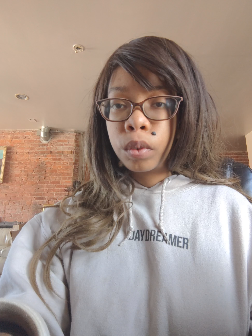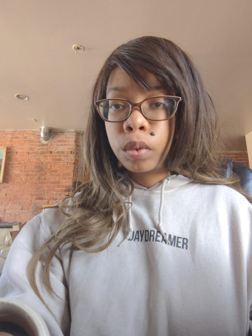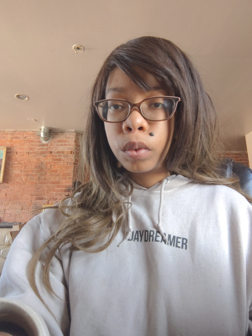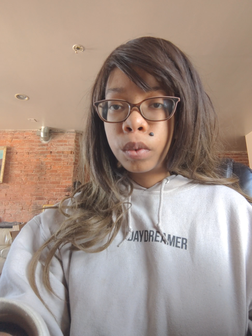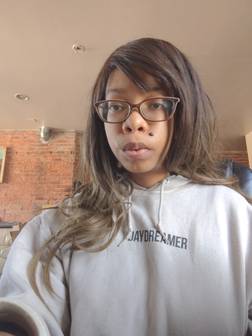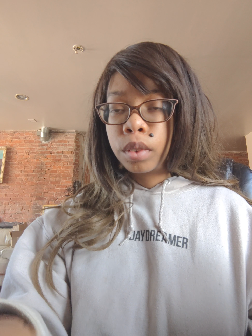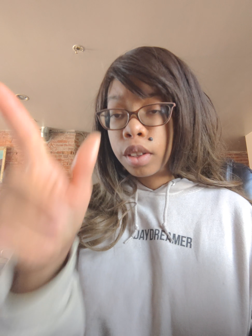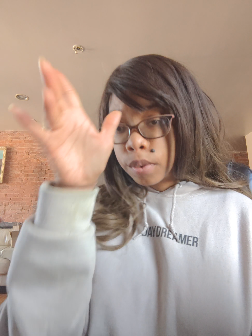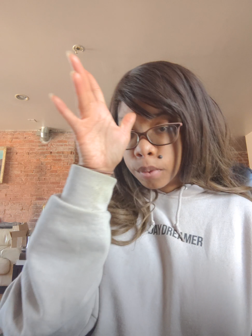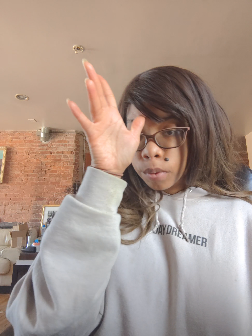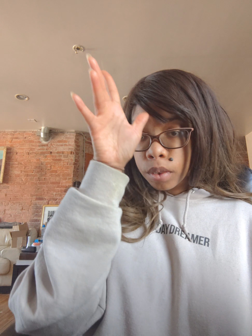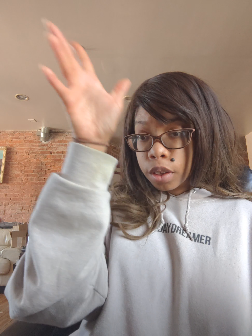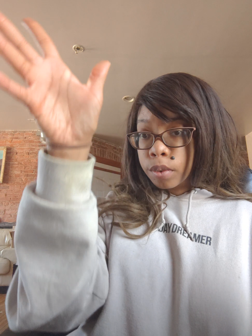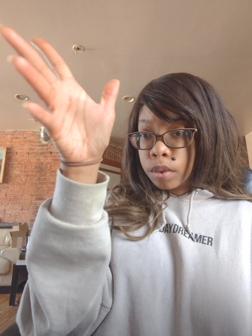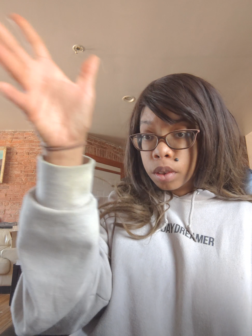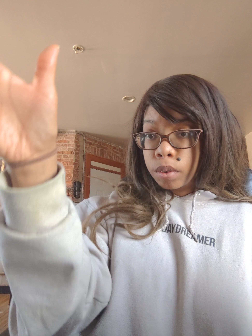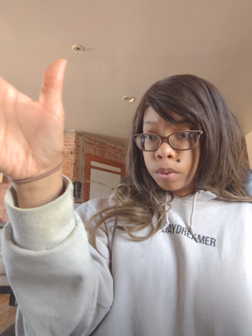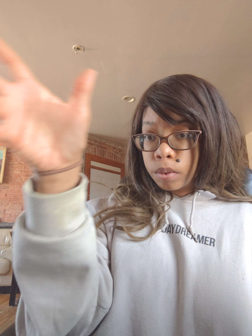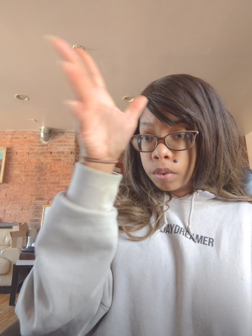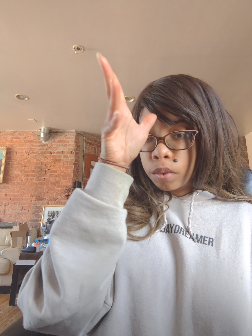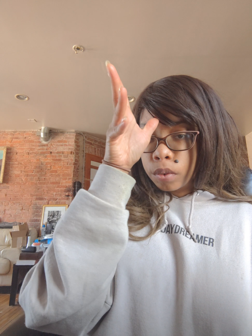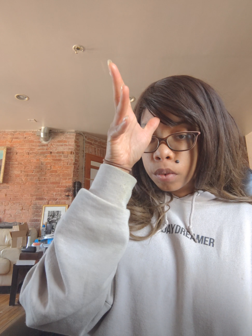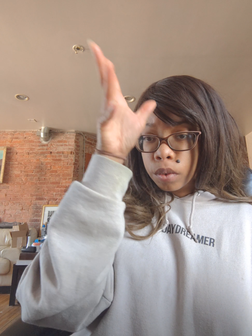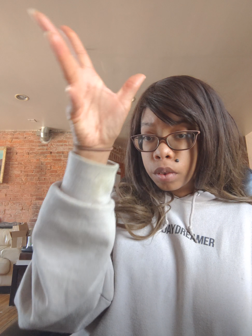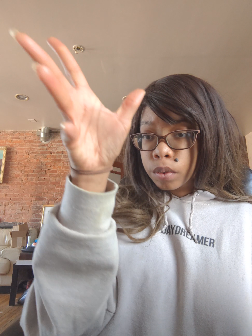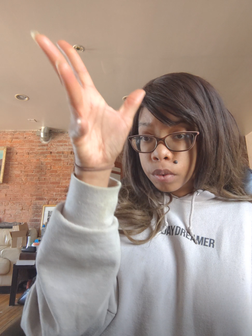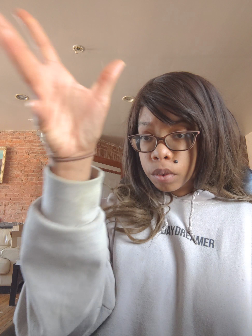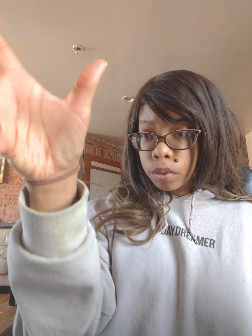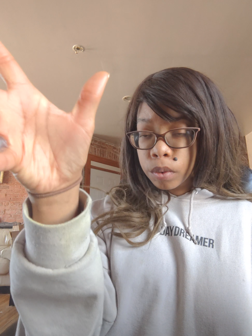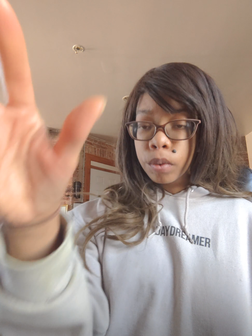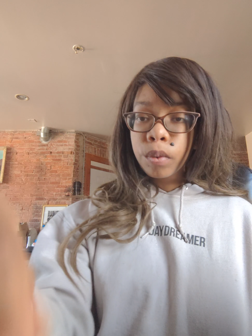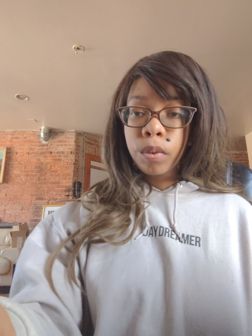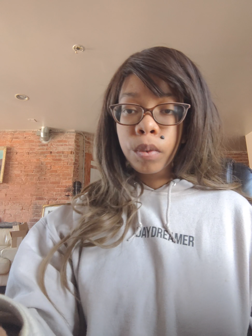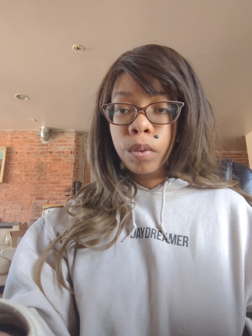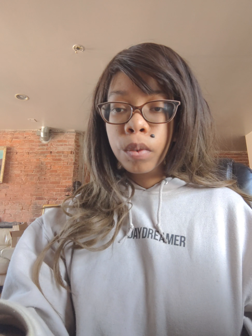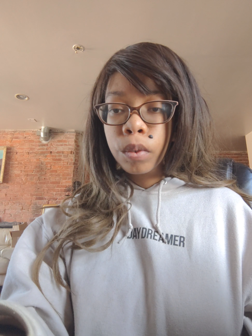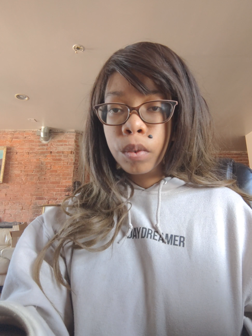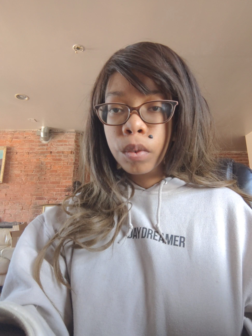grandpa